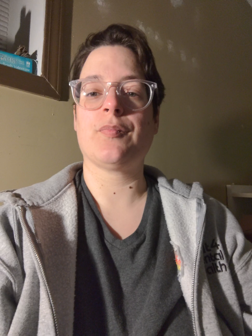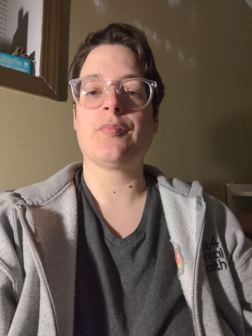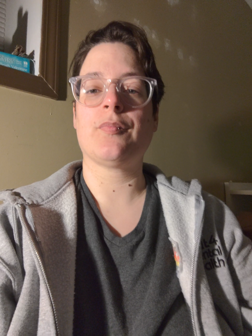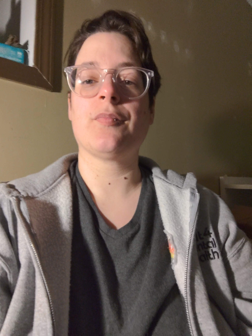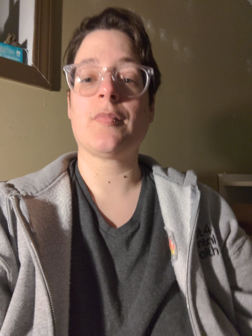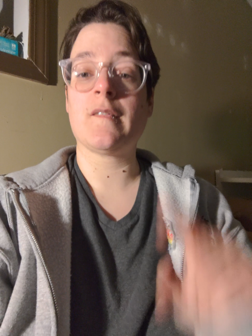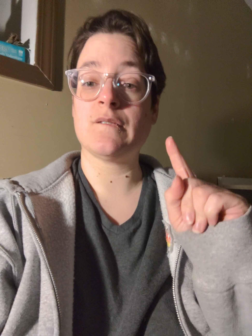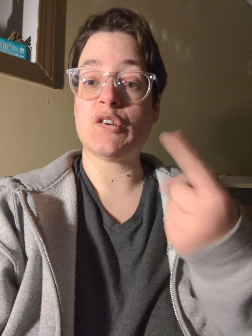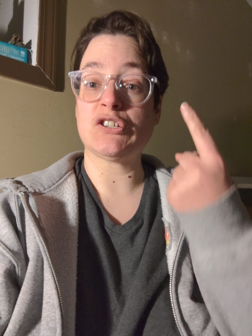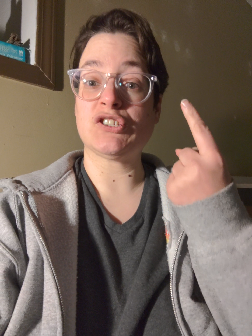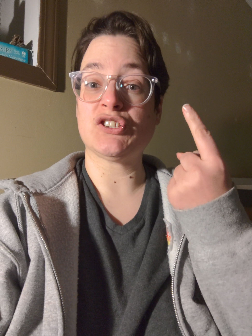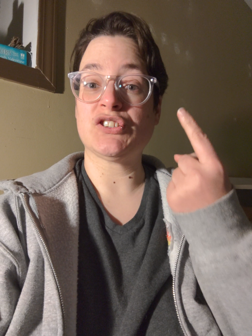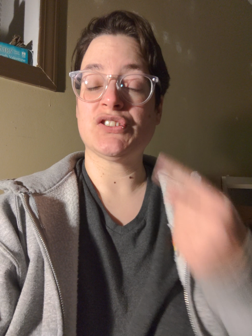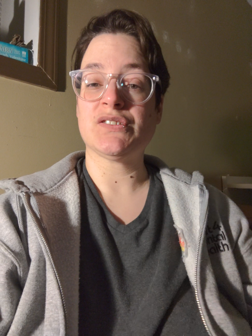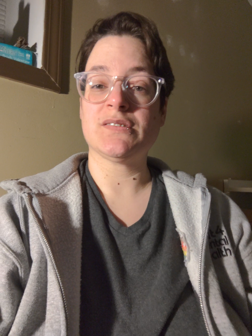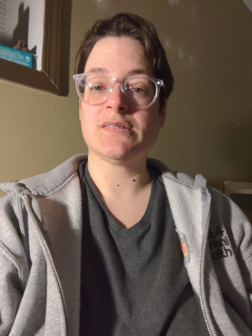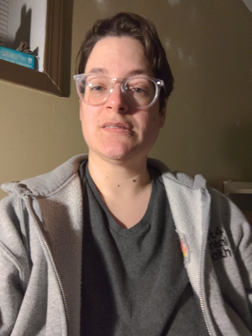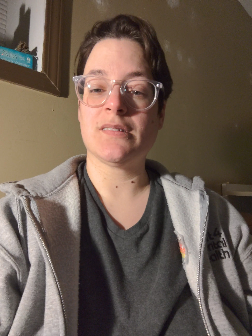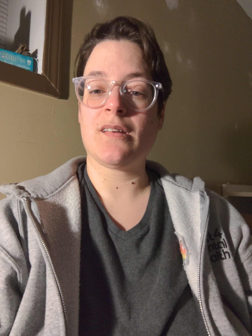first